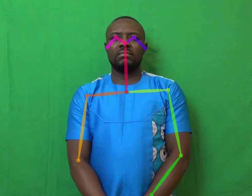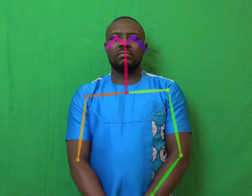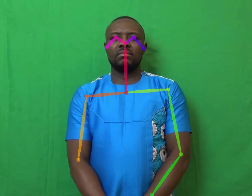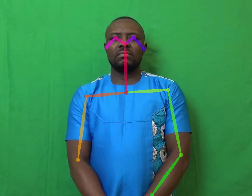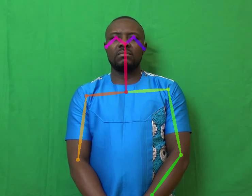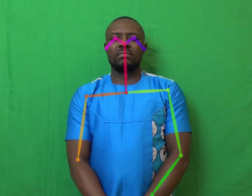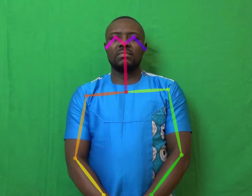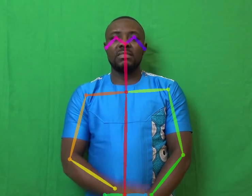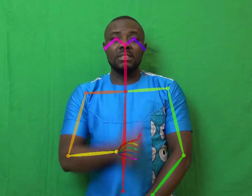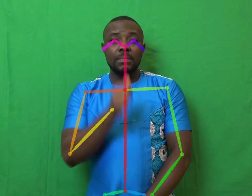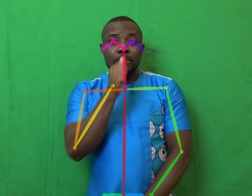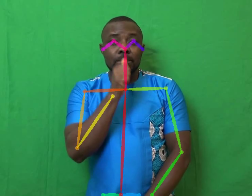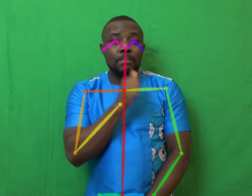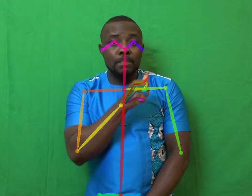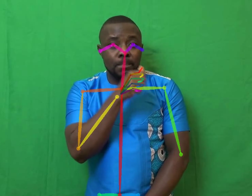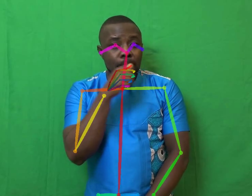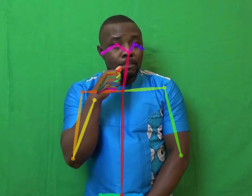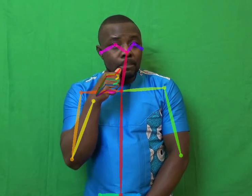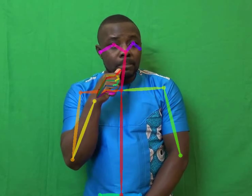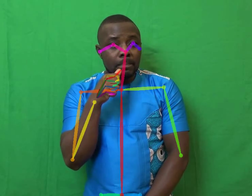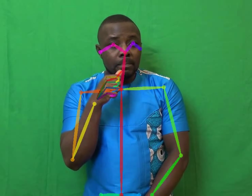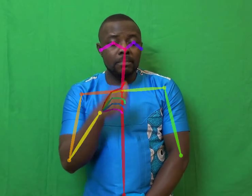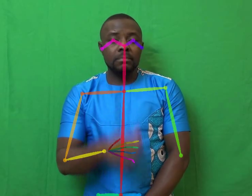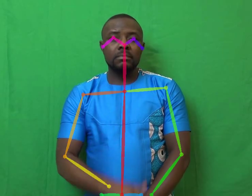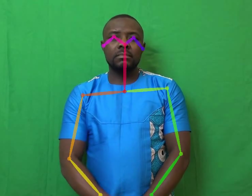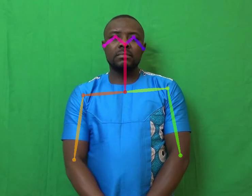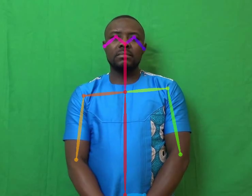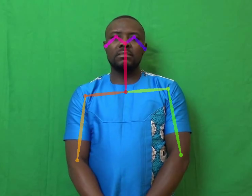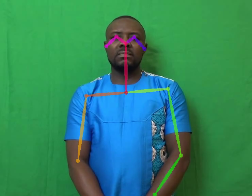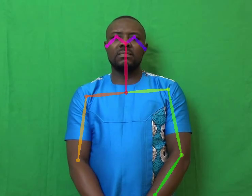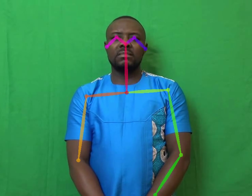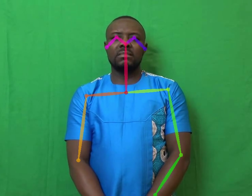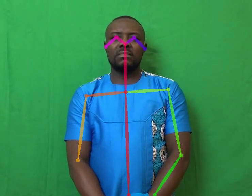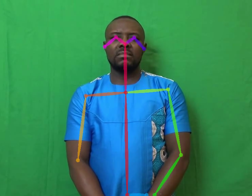secret